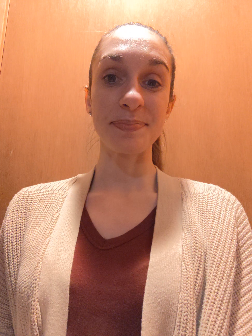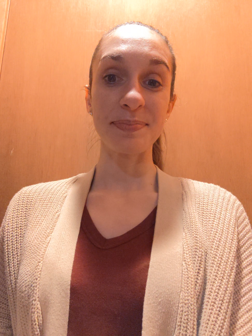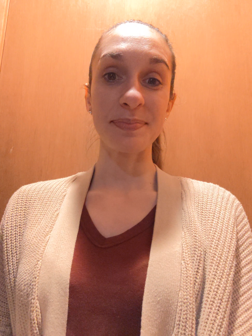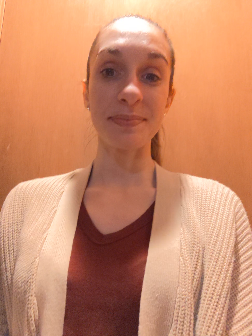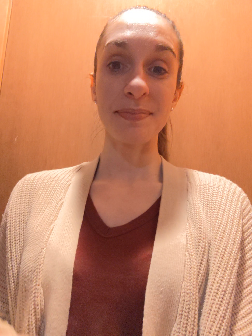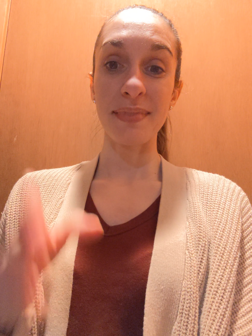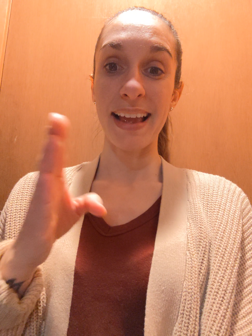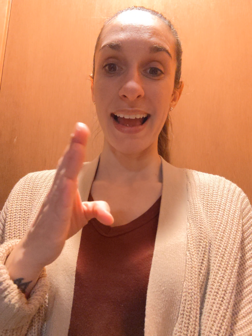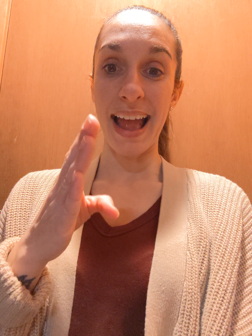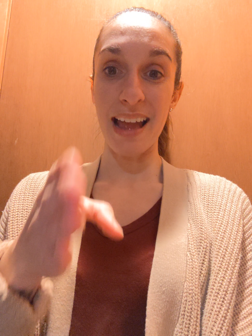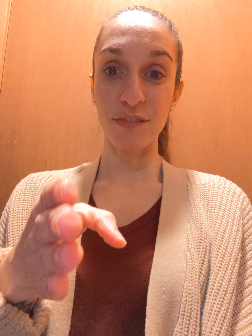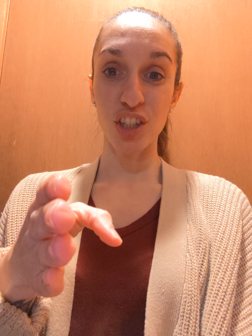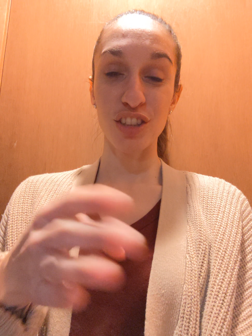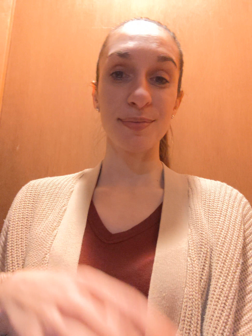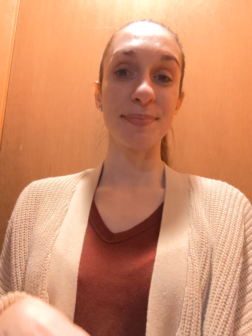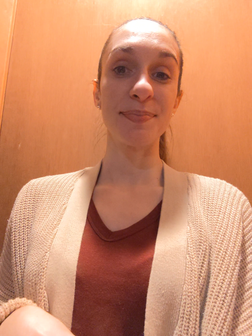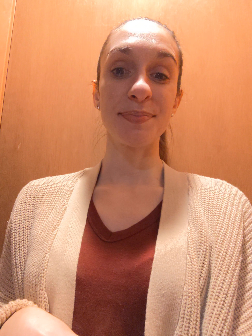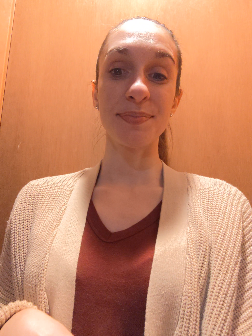after